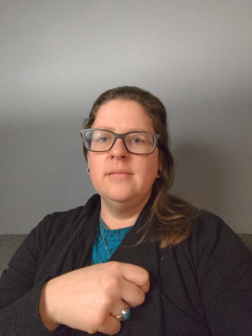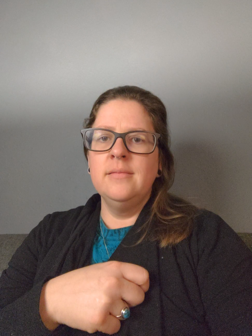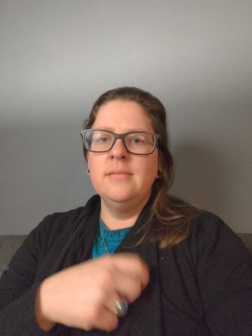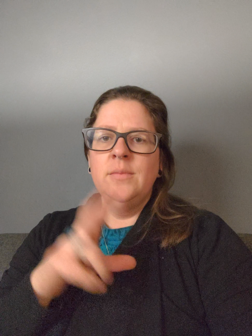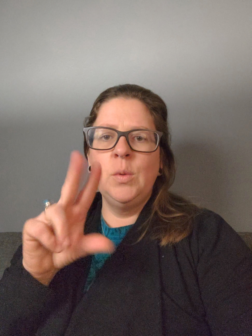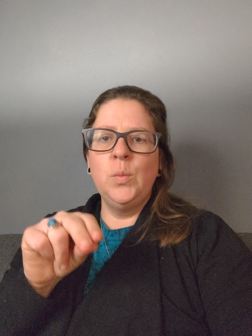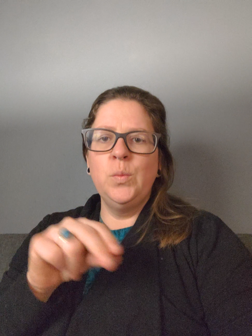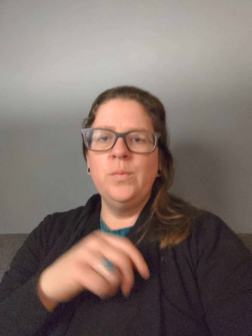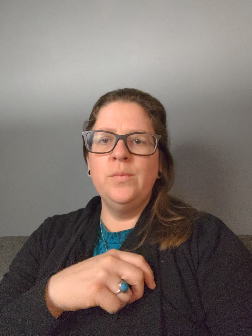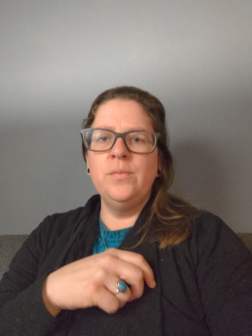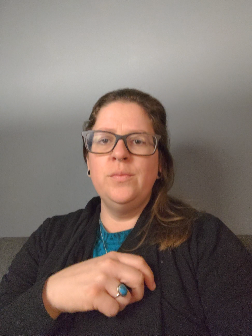no